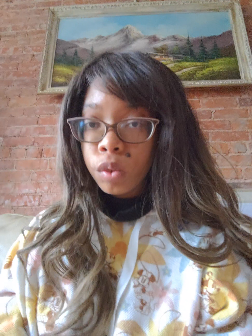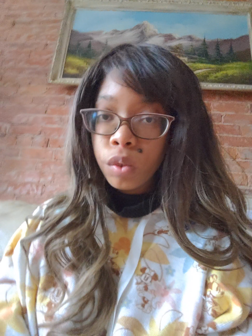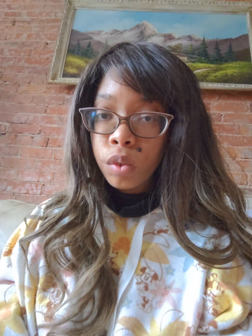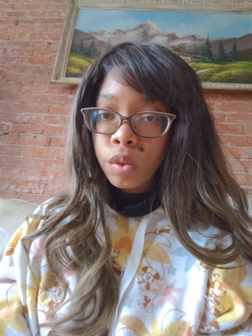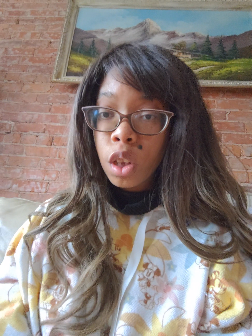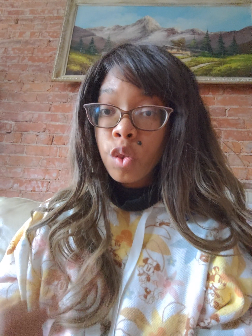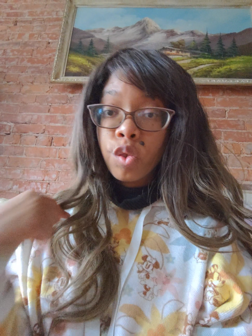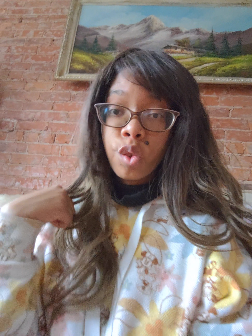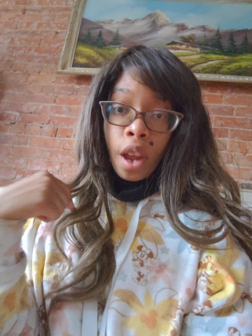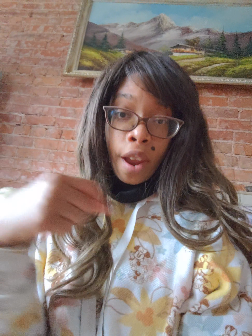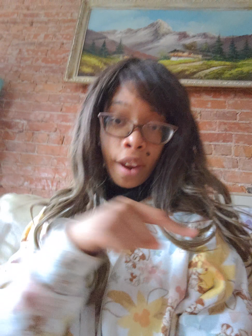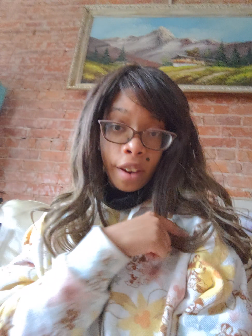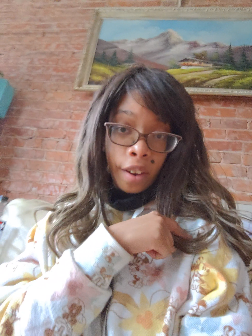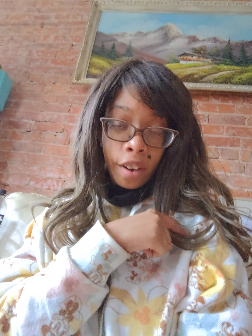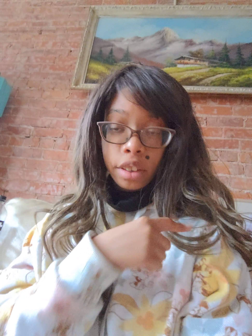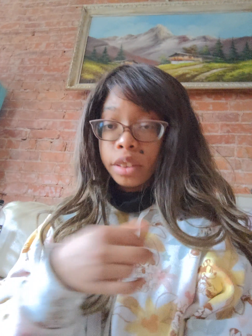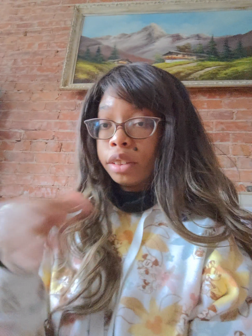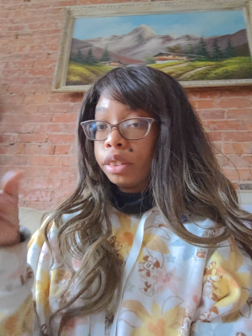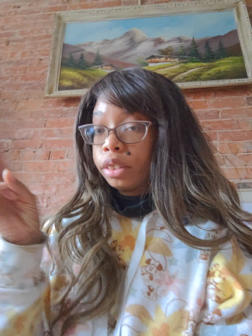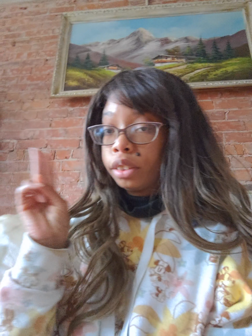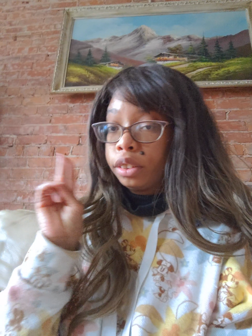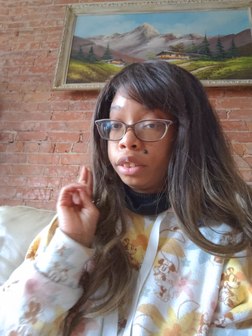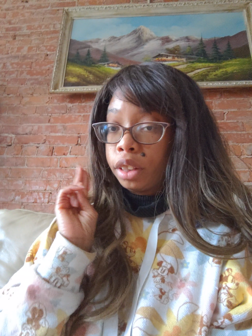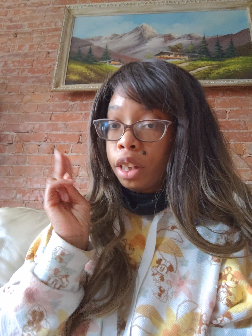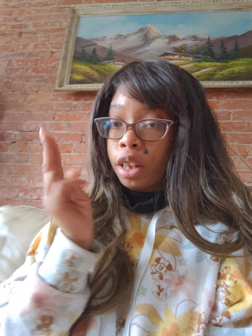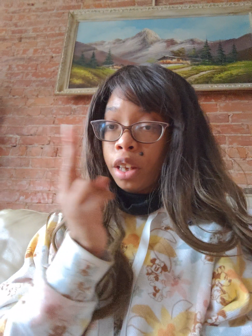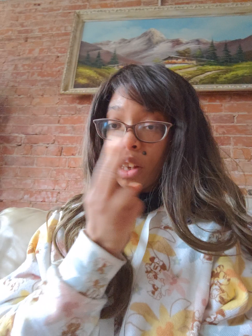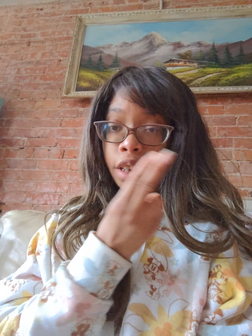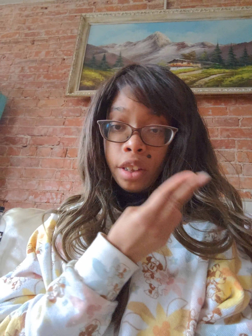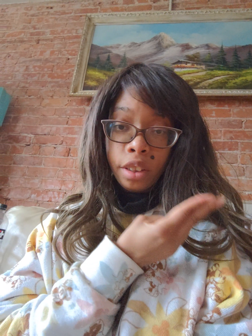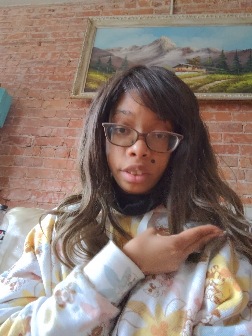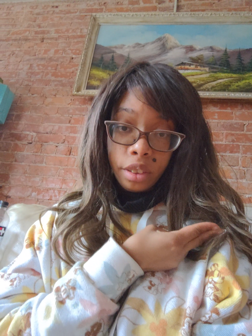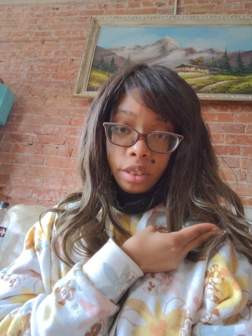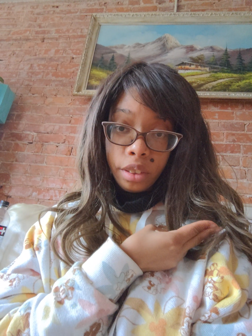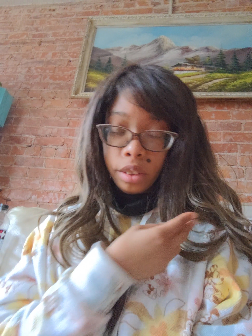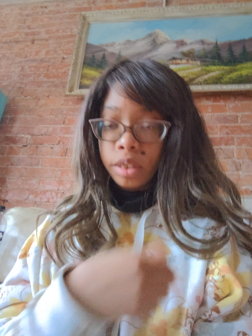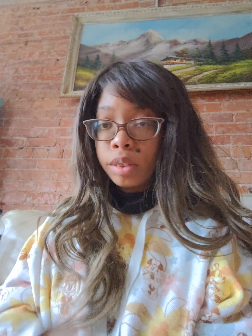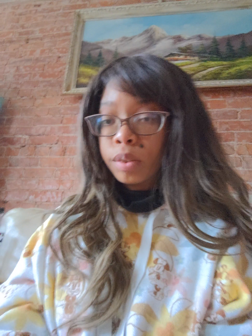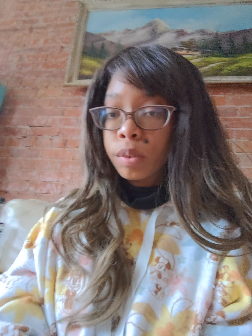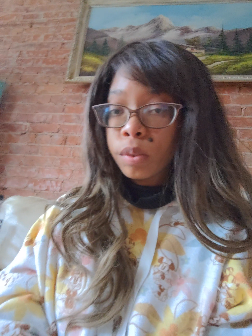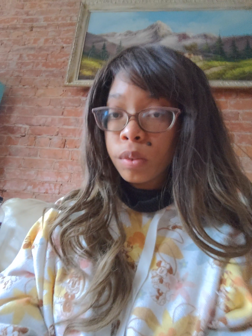we